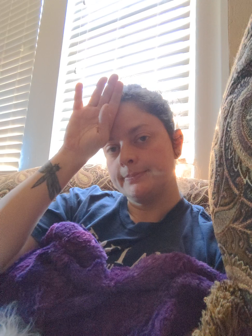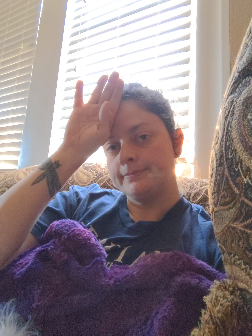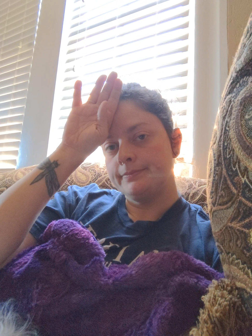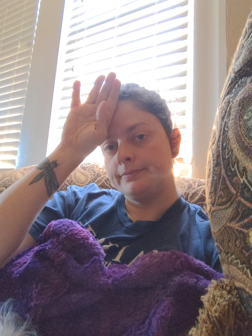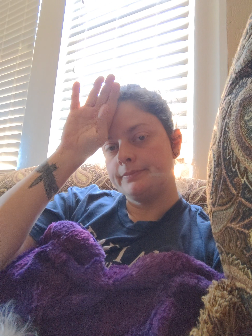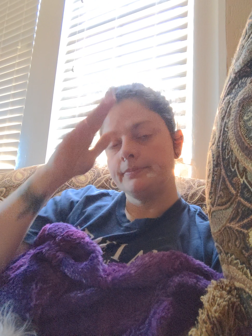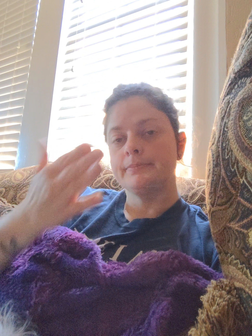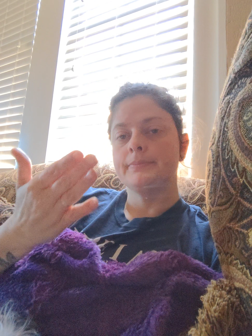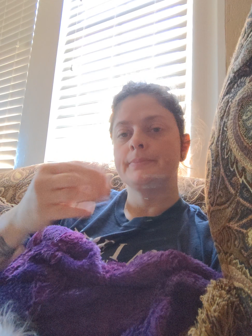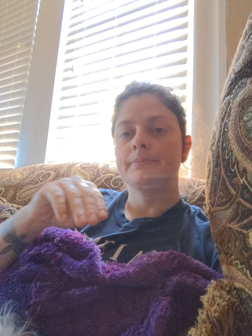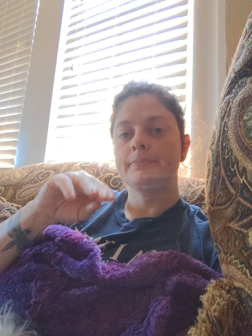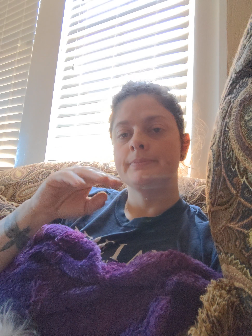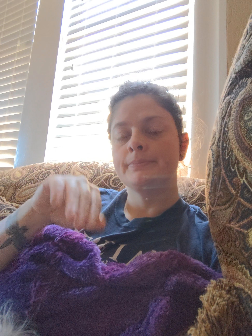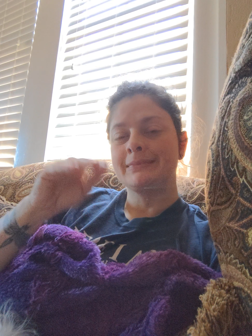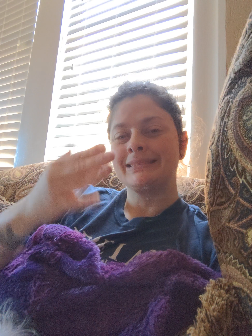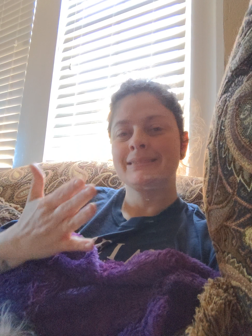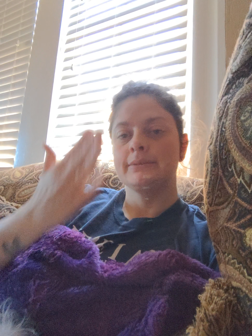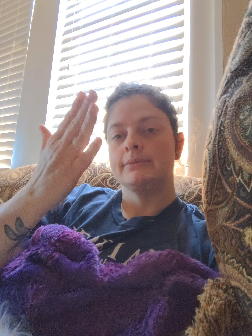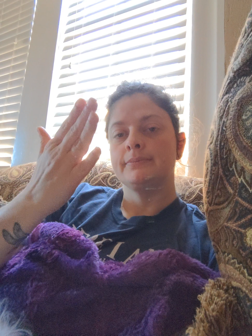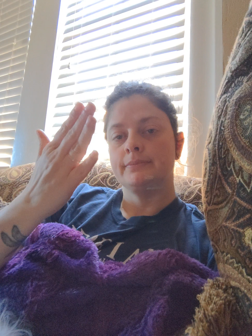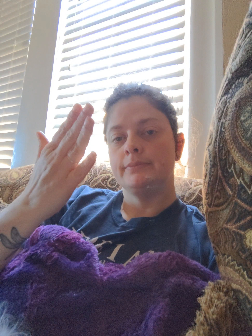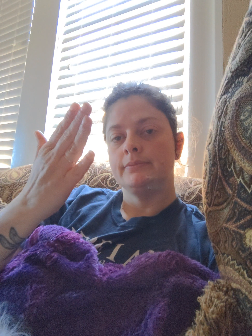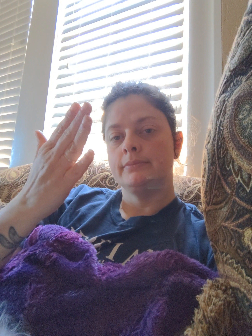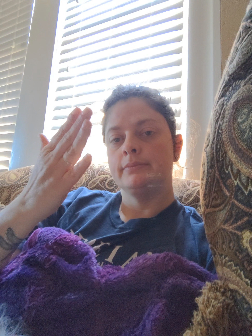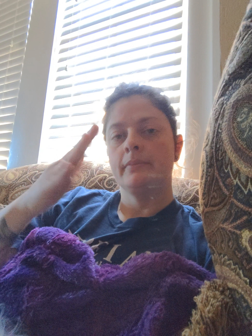mitten